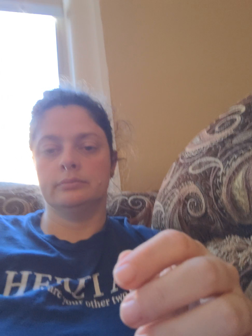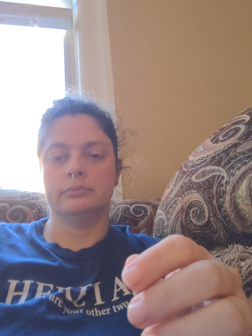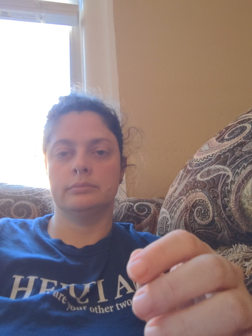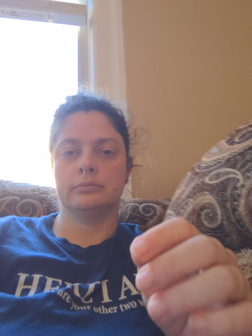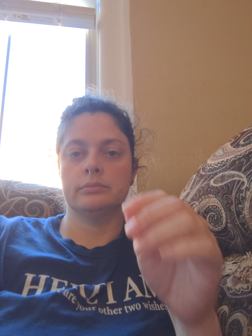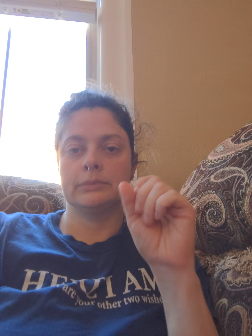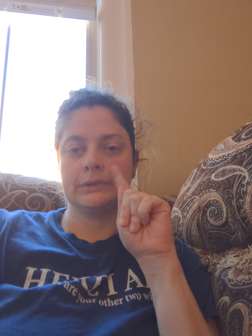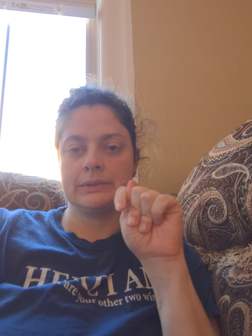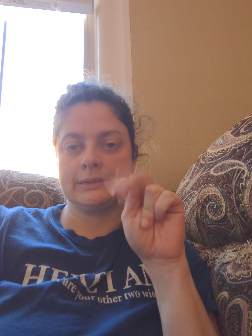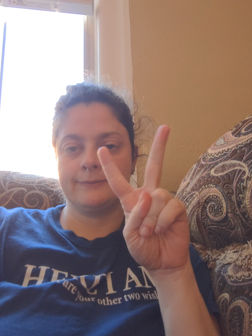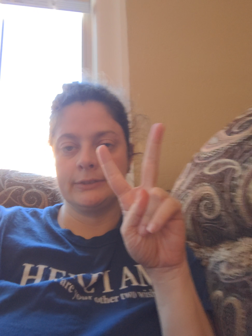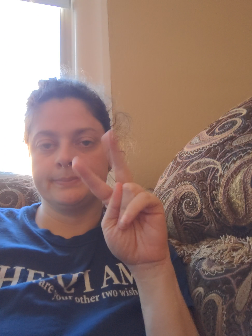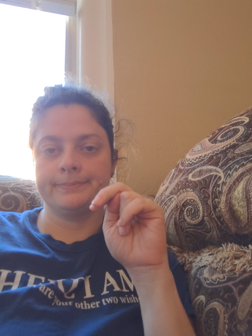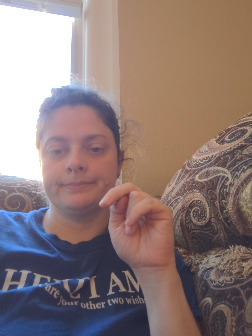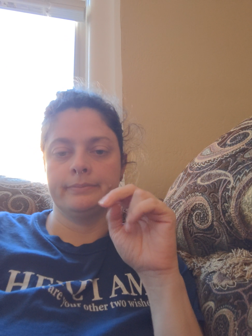TV